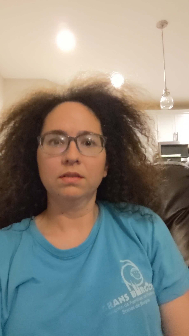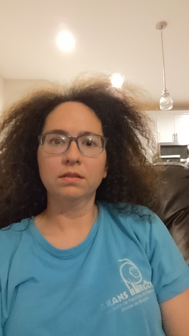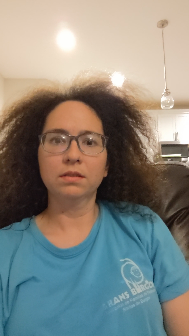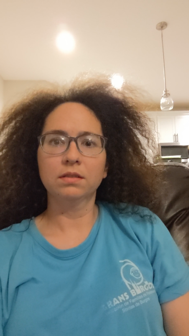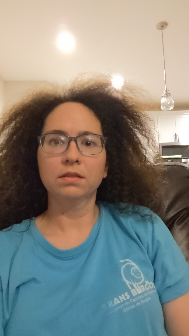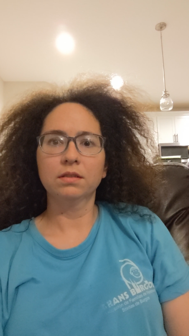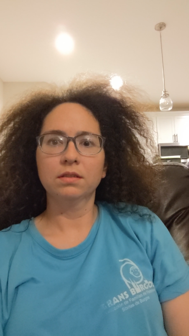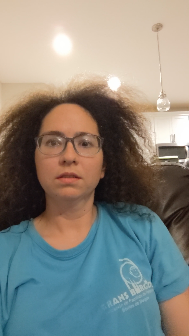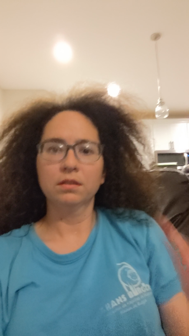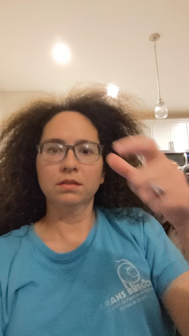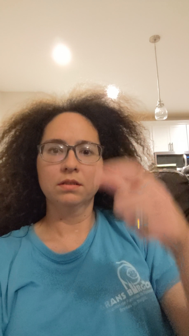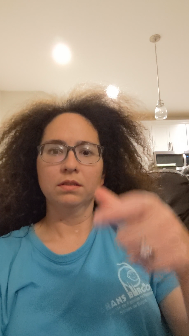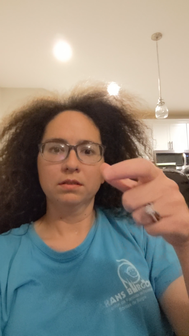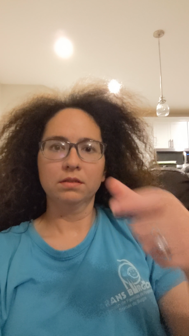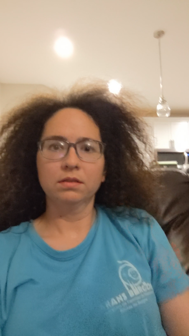plate